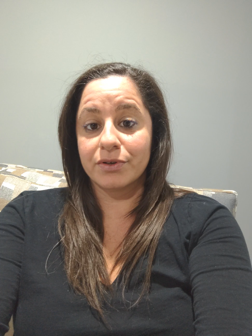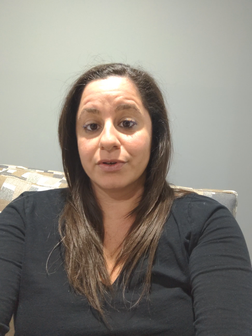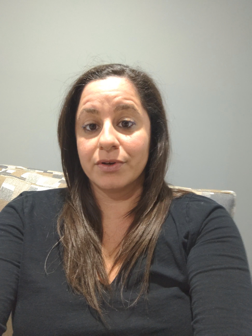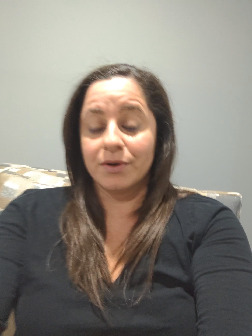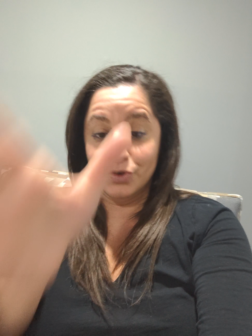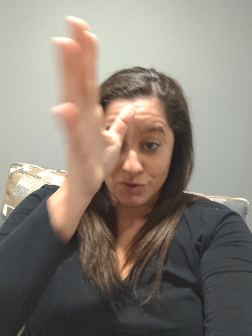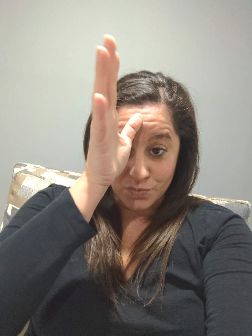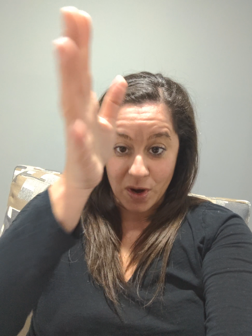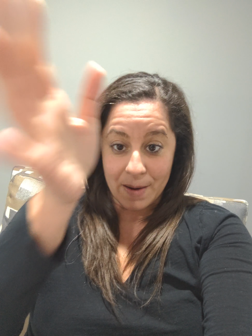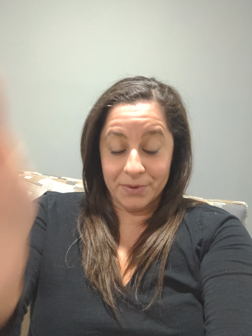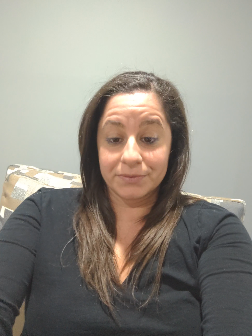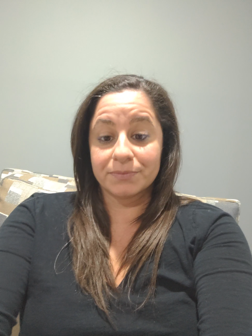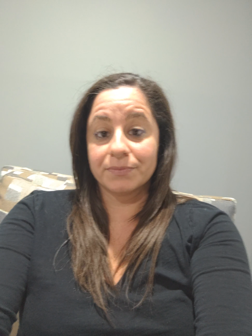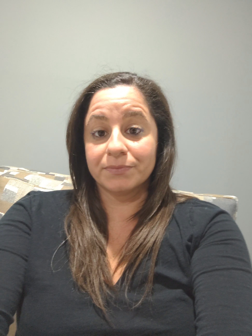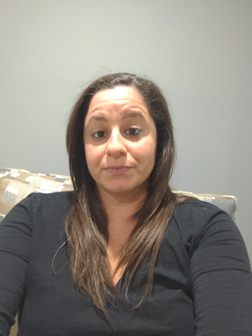grandpa